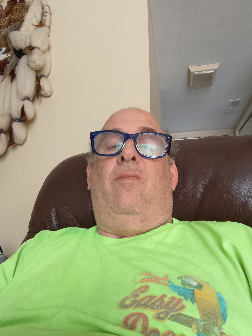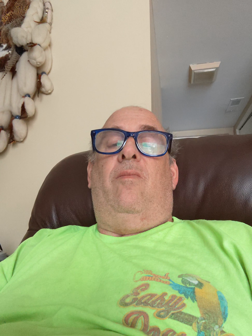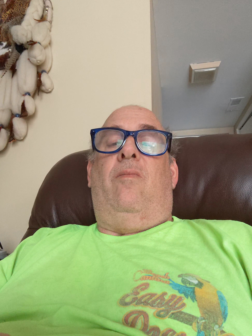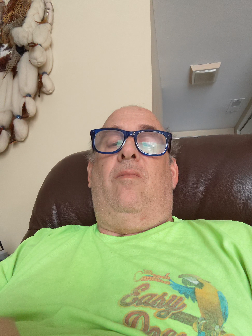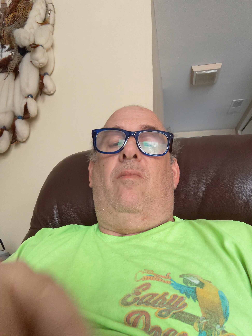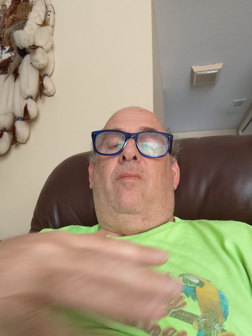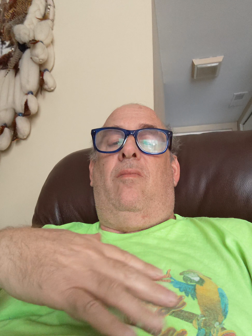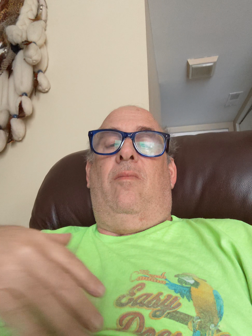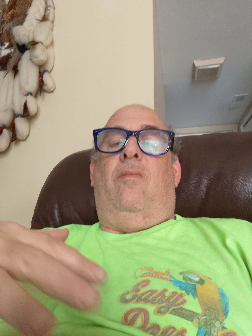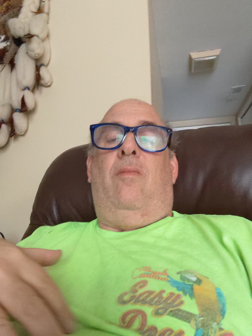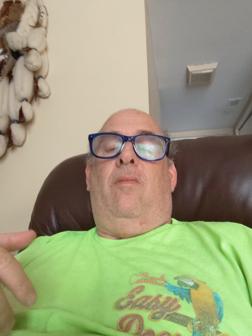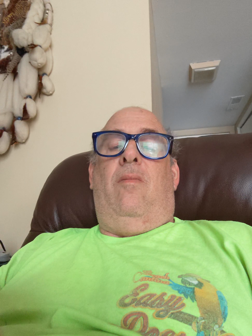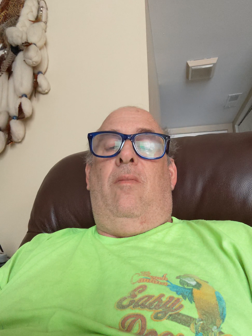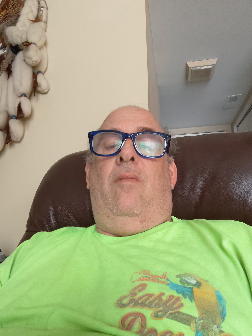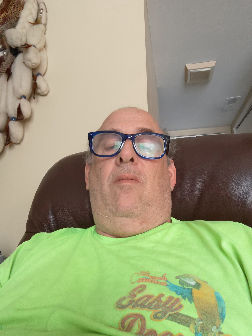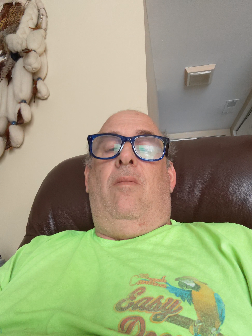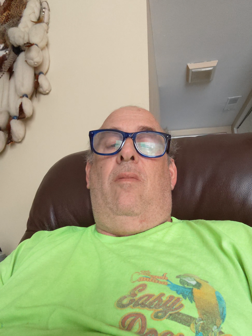zebra